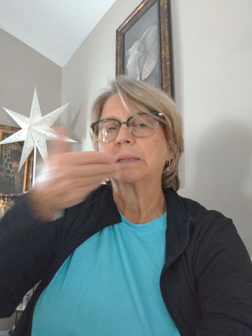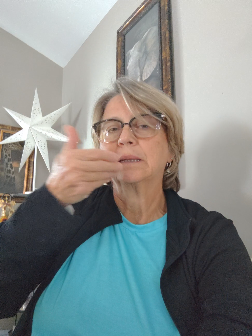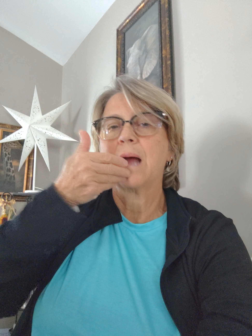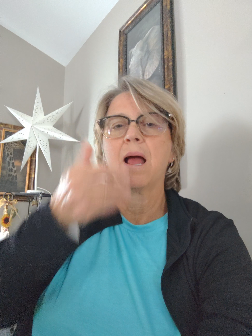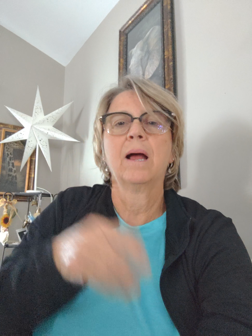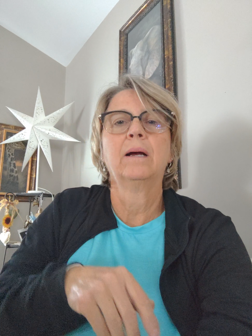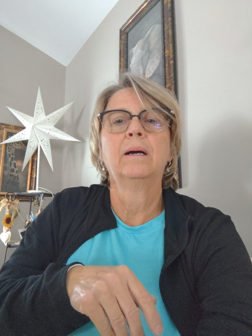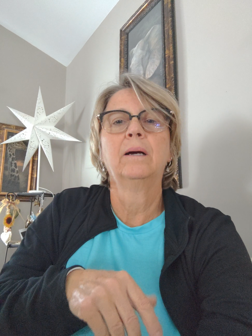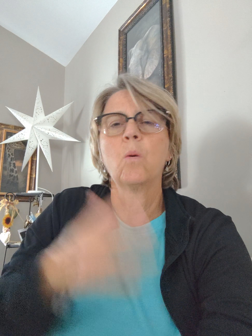pizza